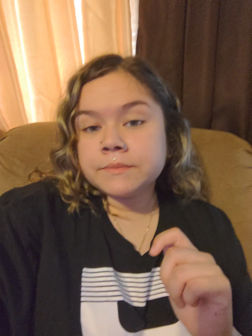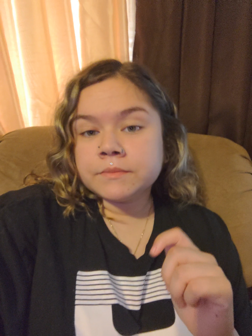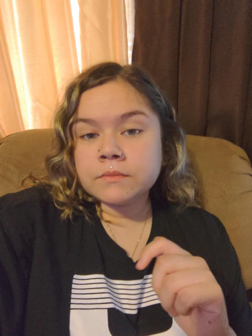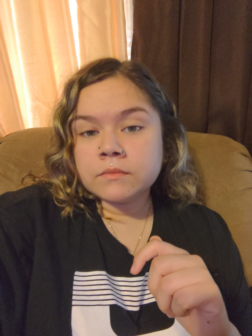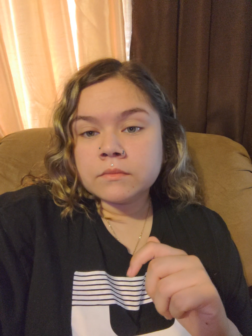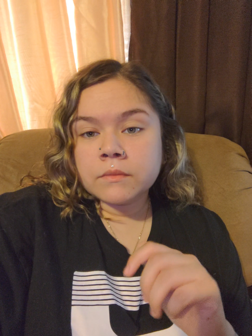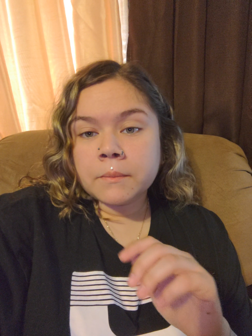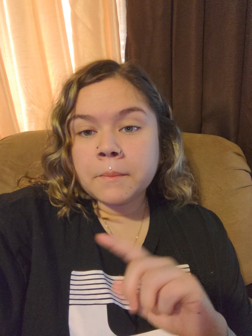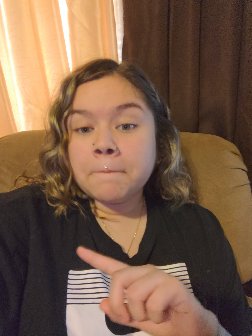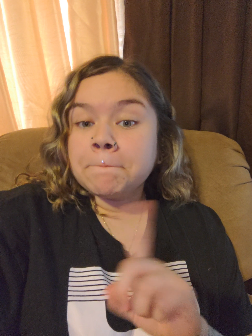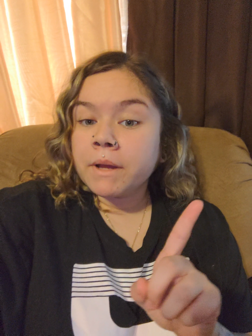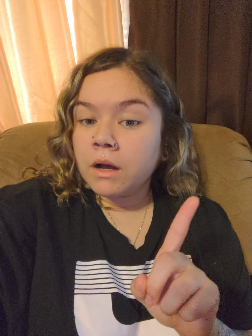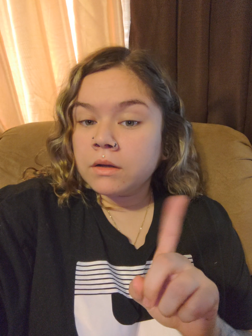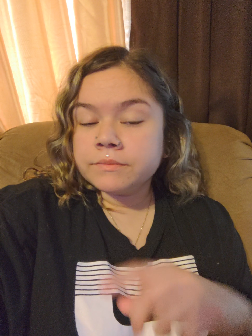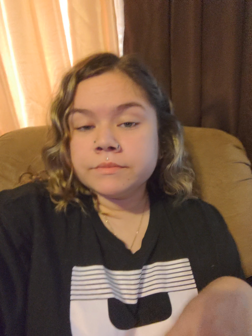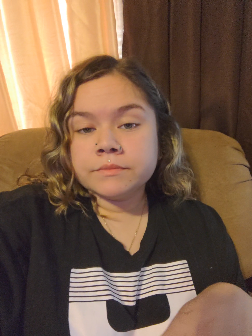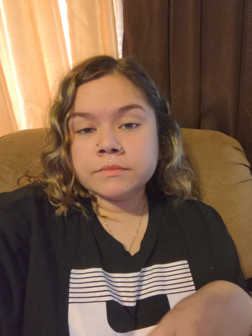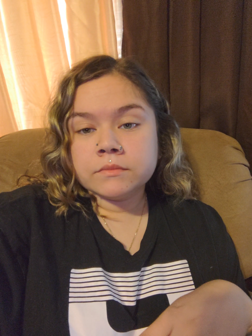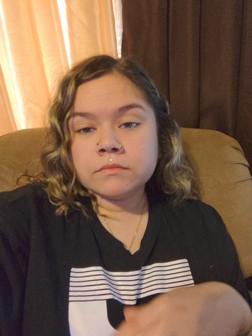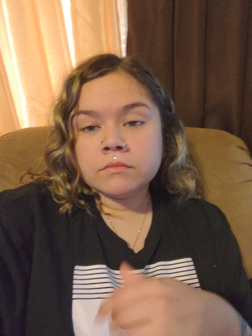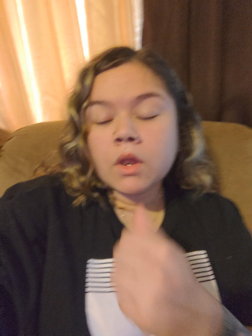but